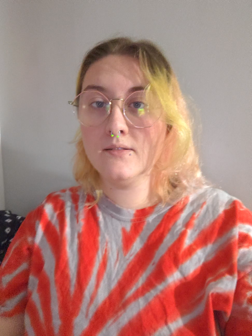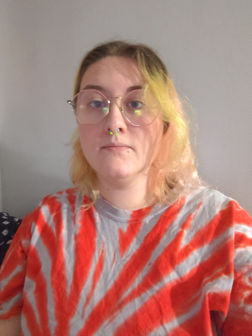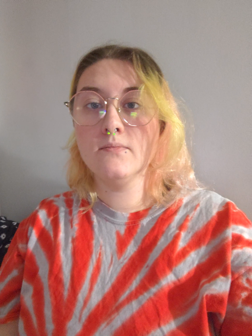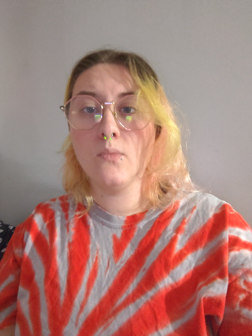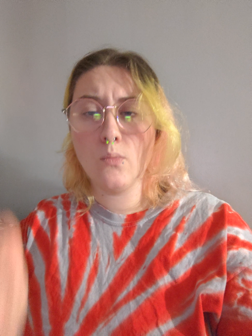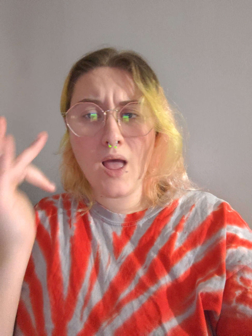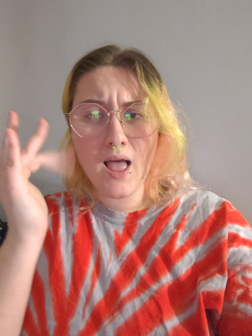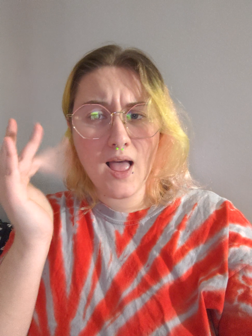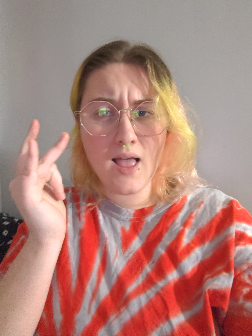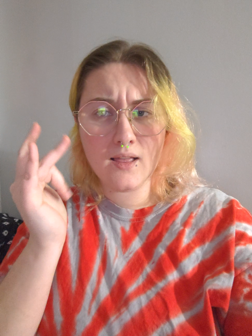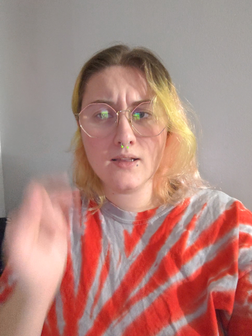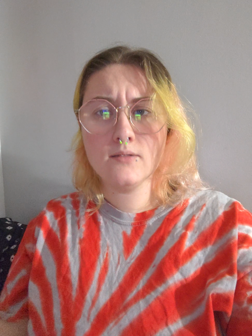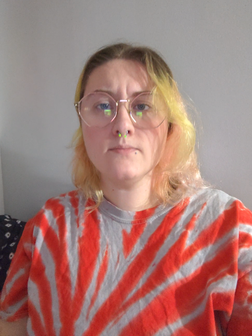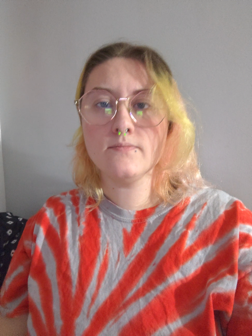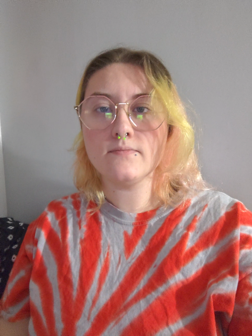why